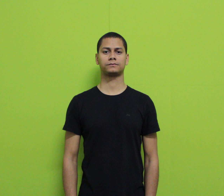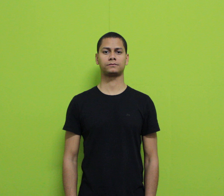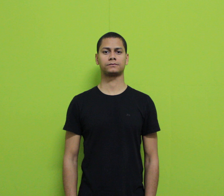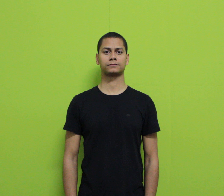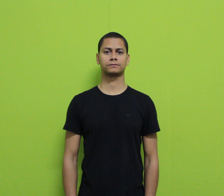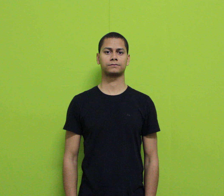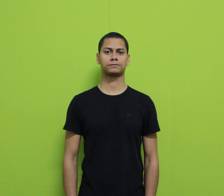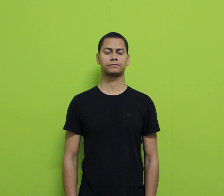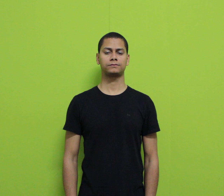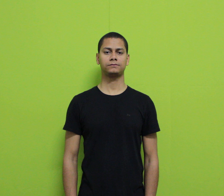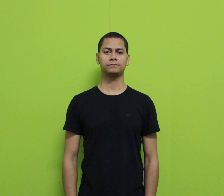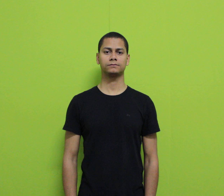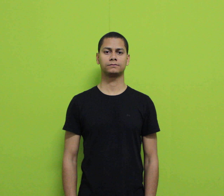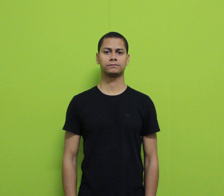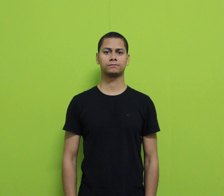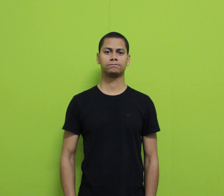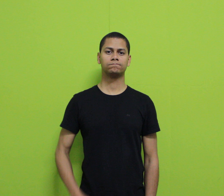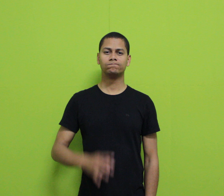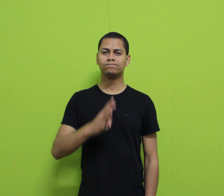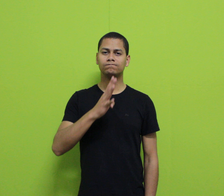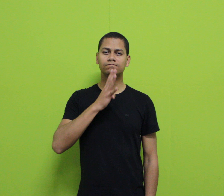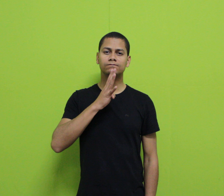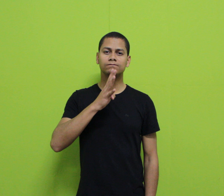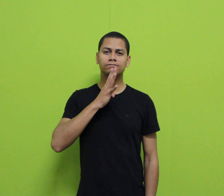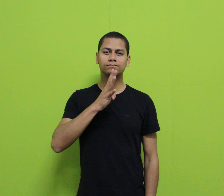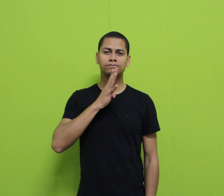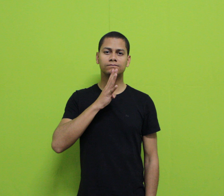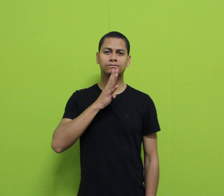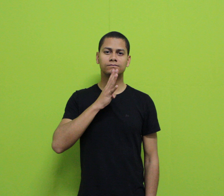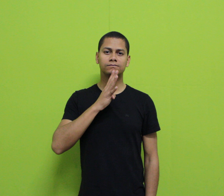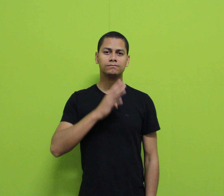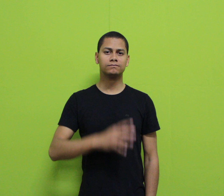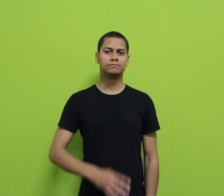conhecer